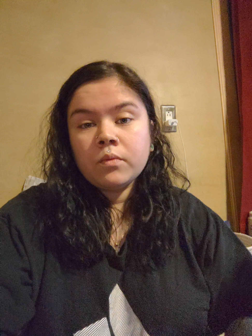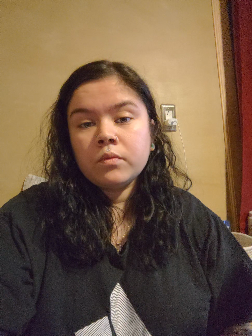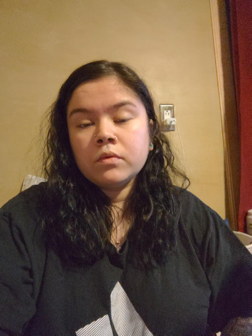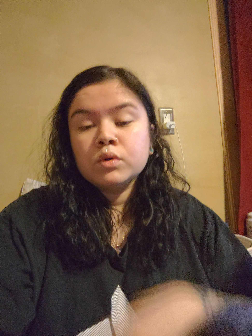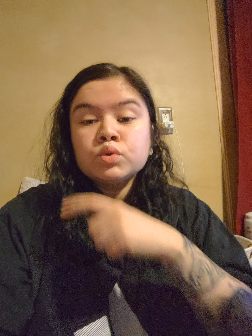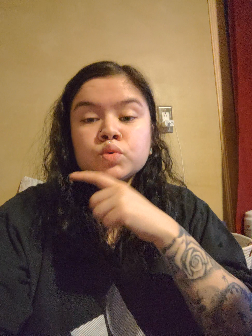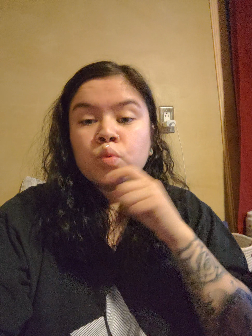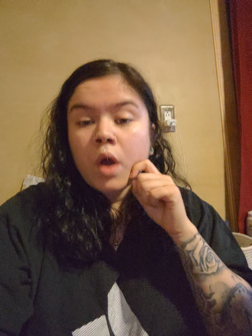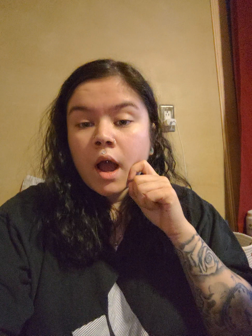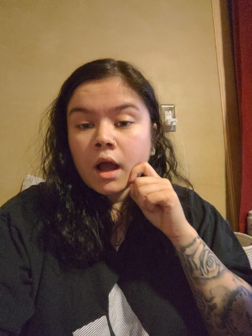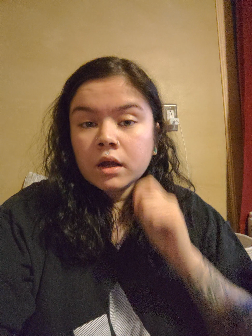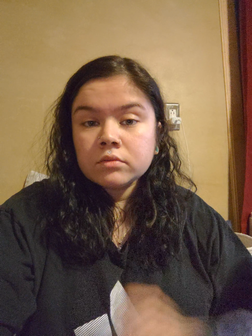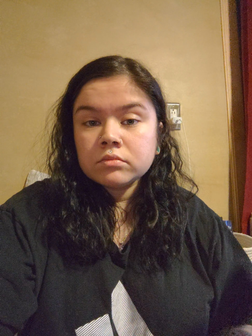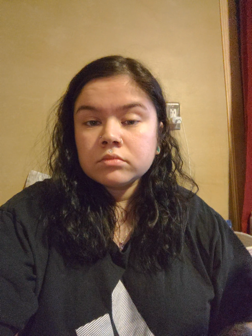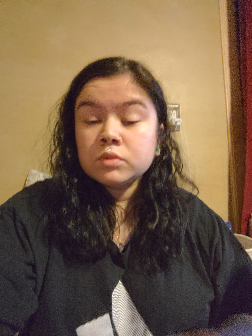dry